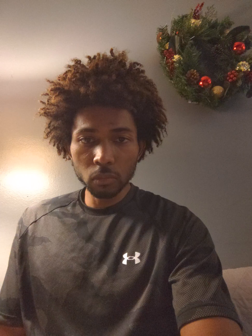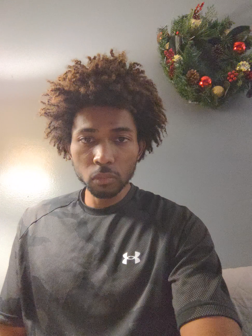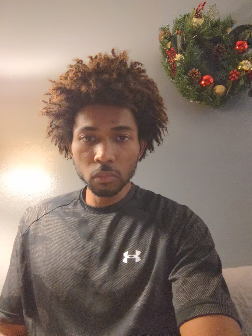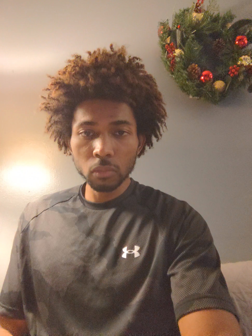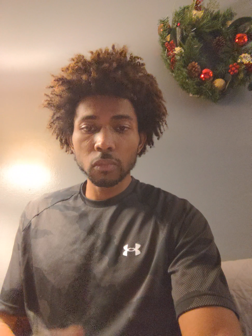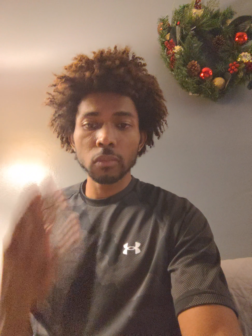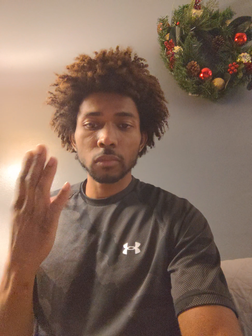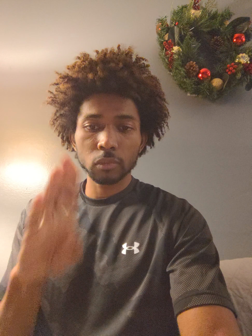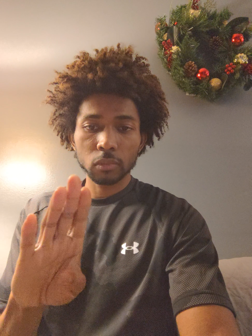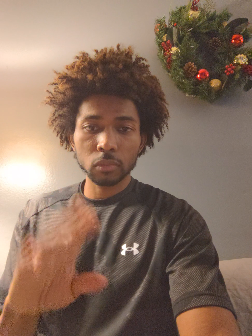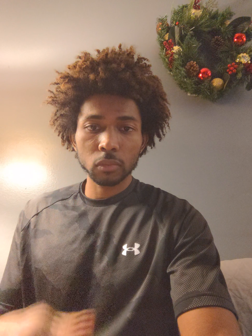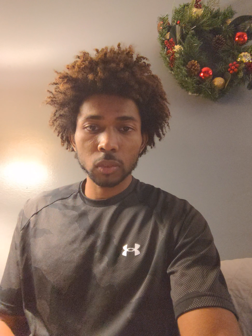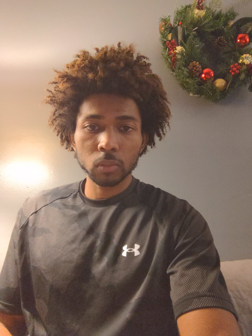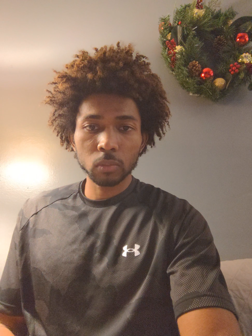close